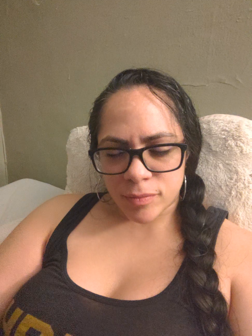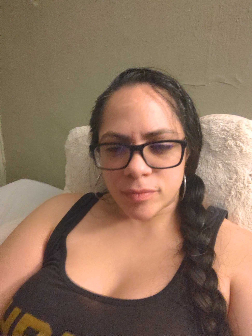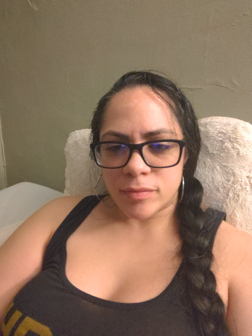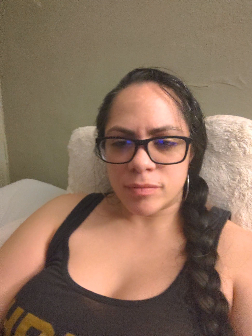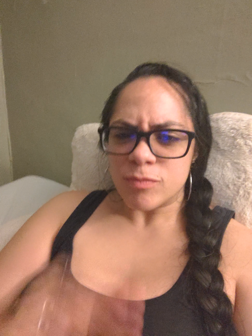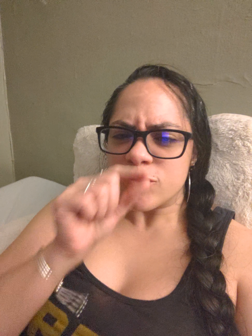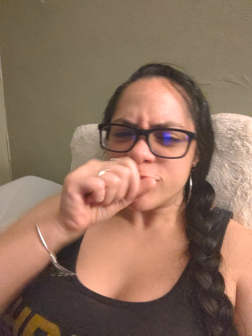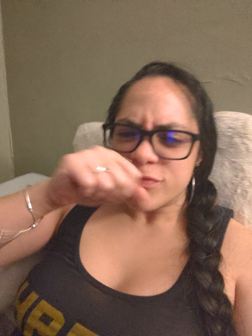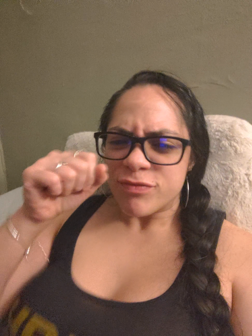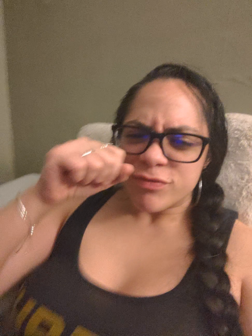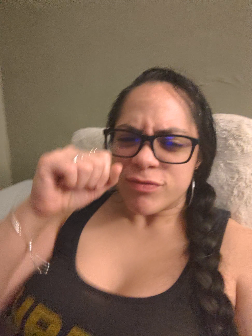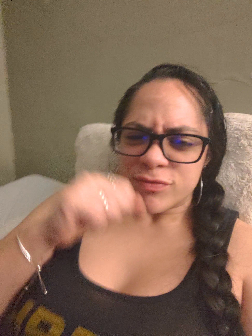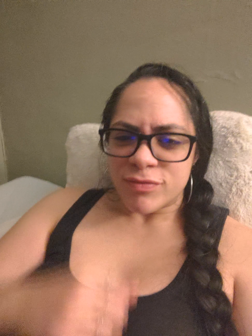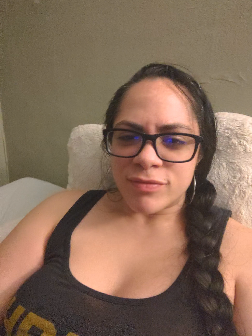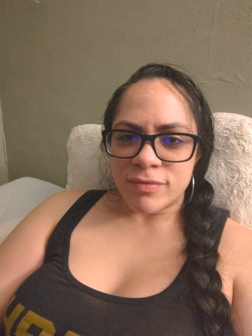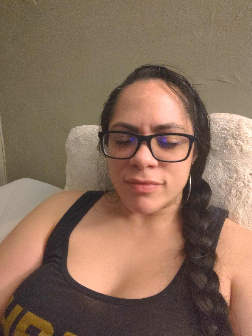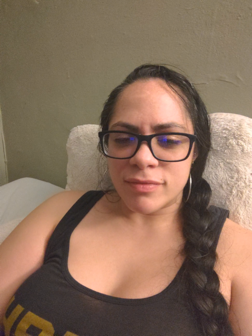hen